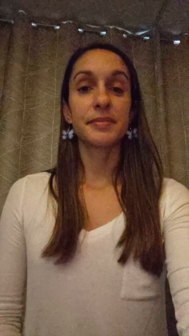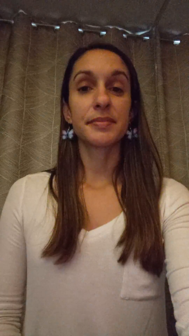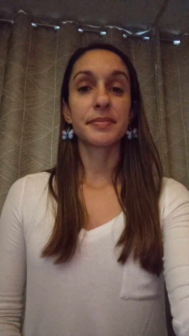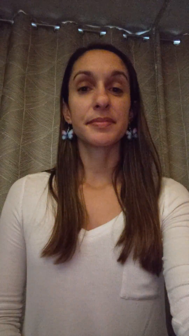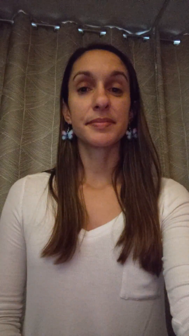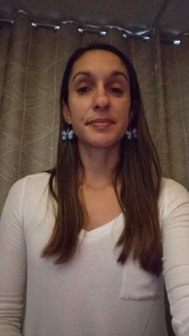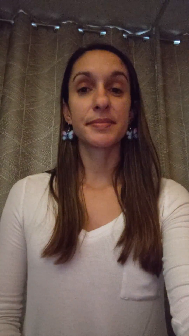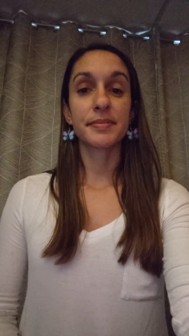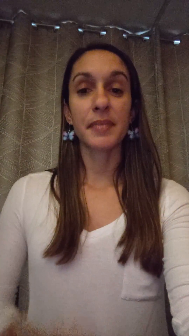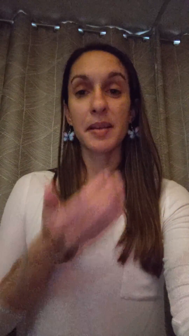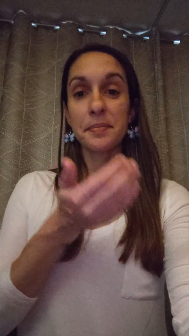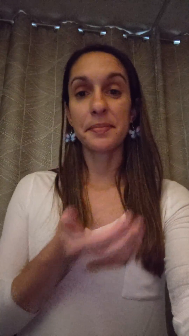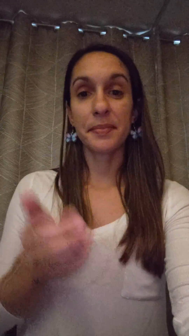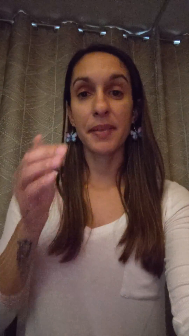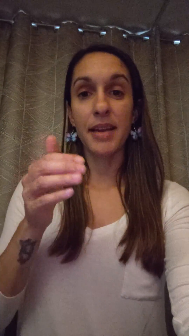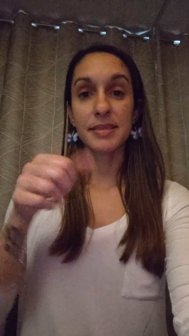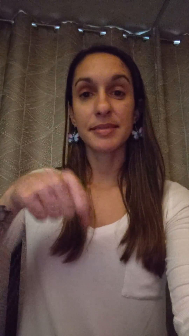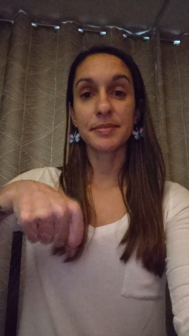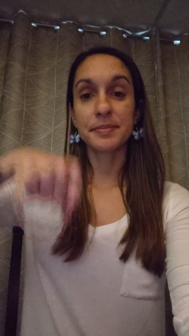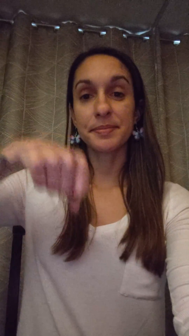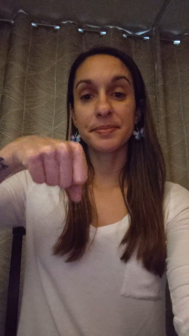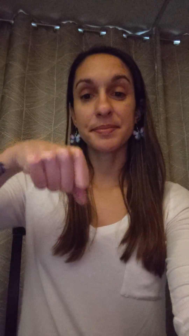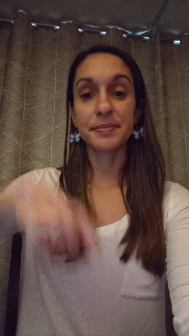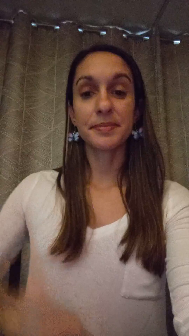basket